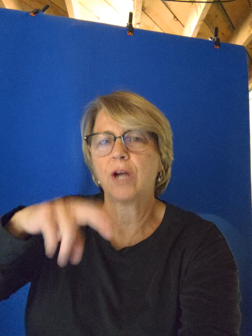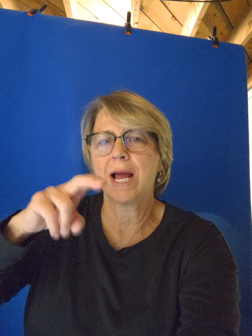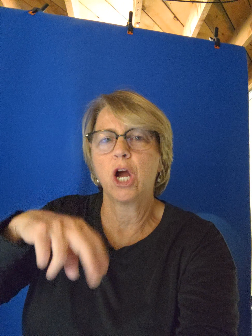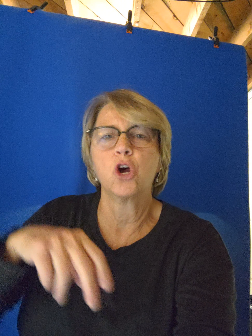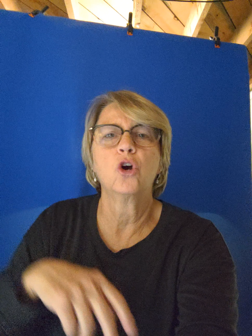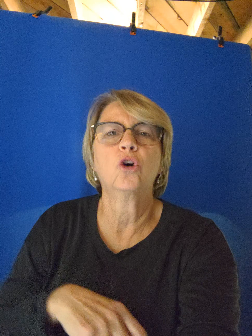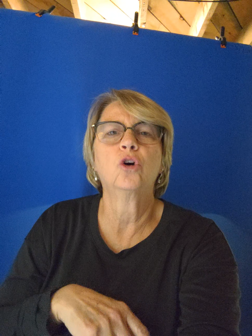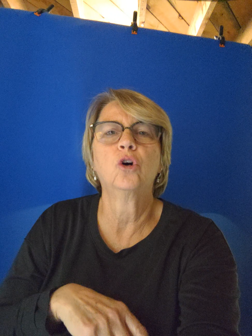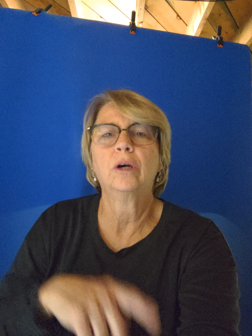chair